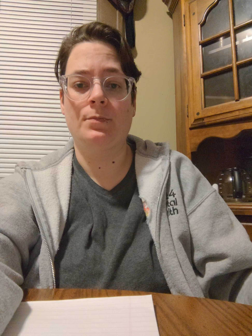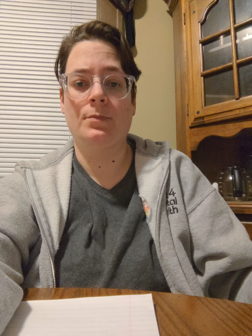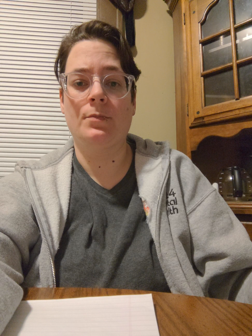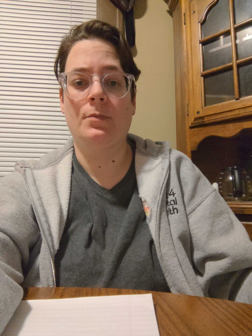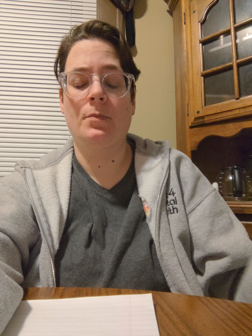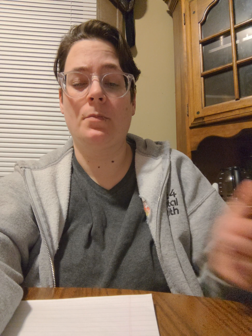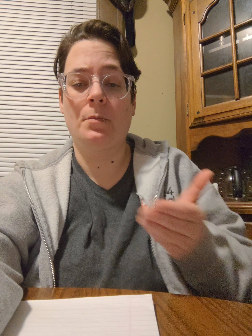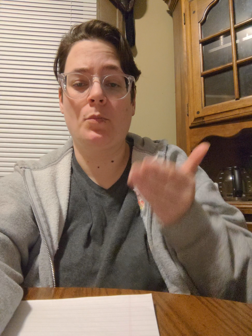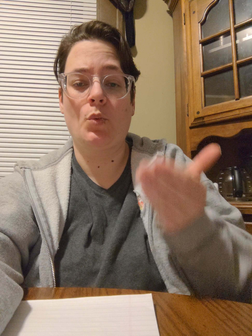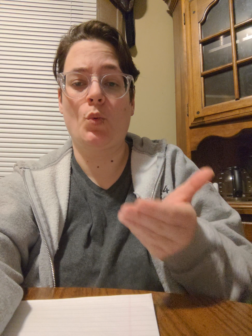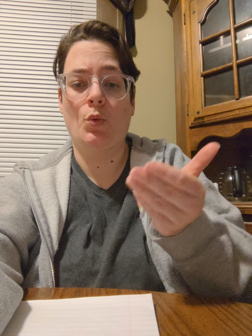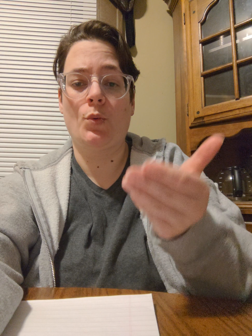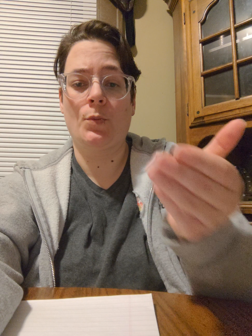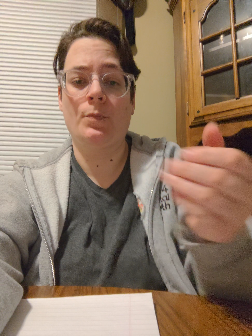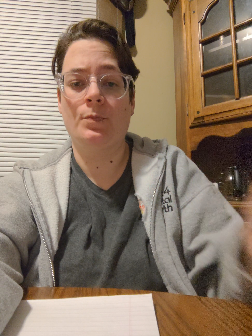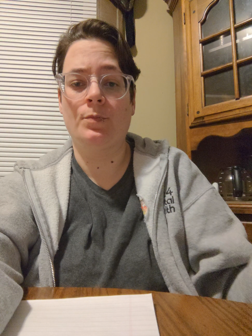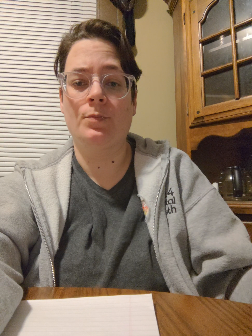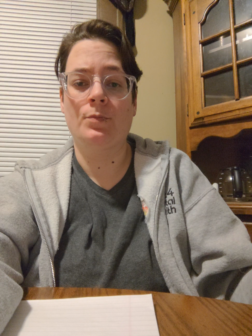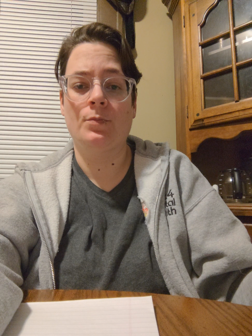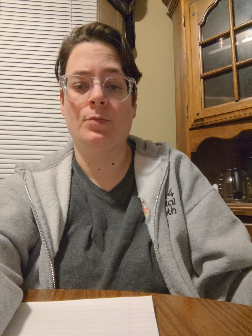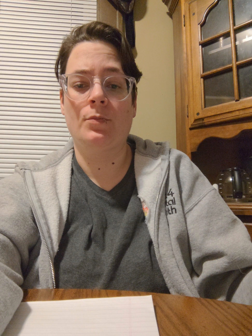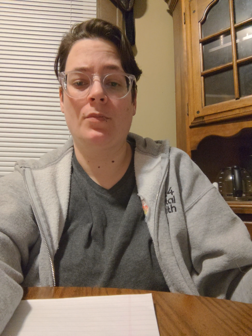boat